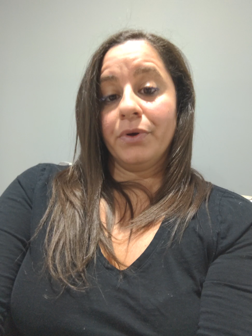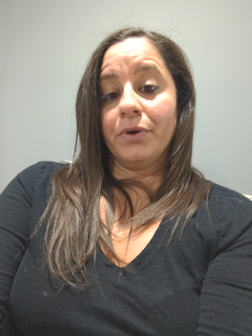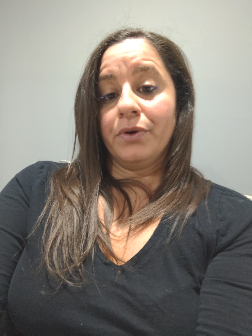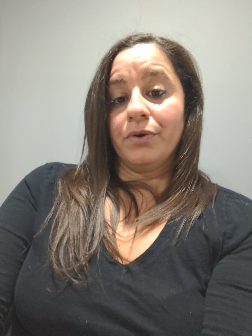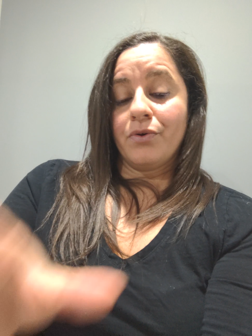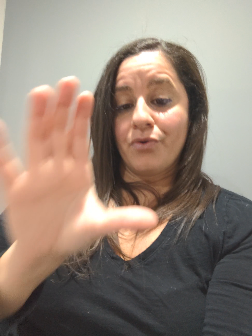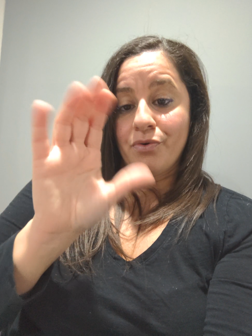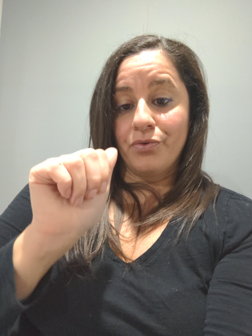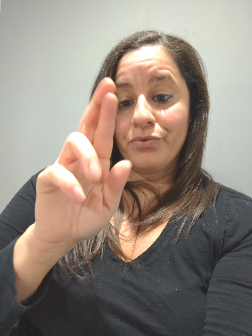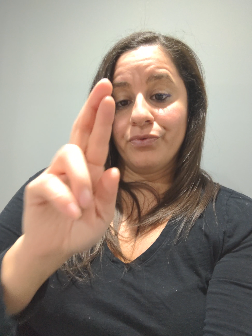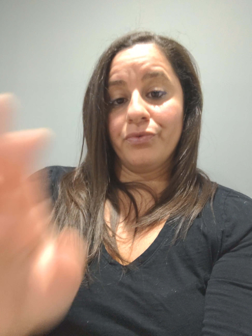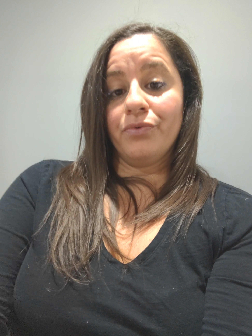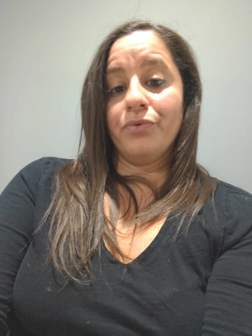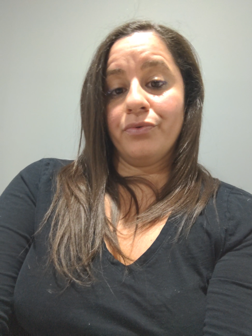car